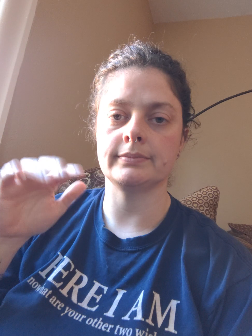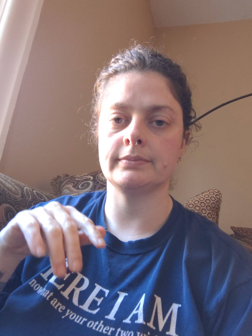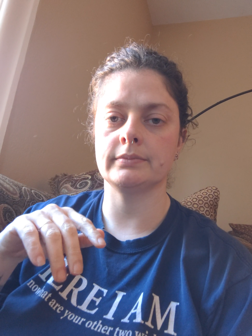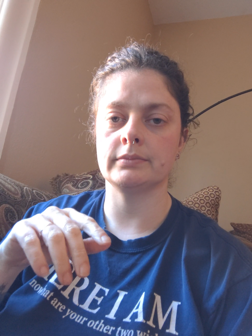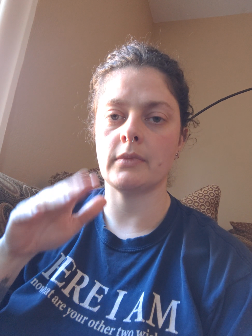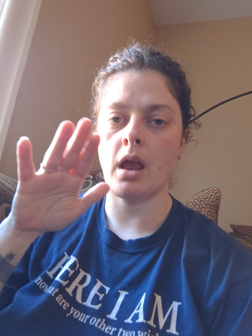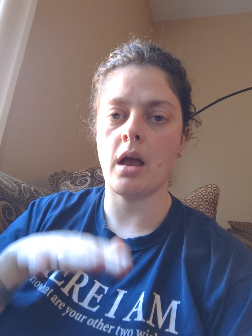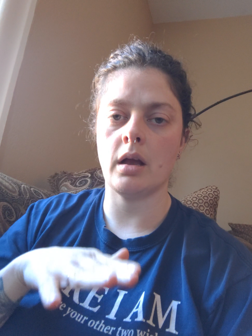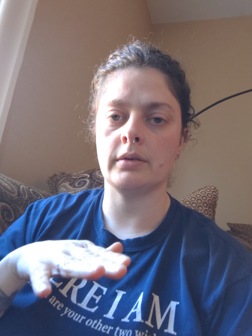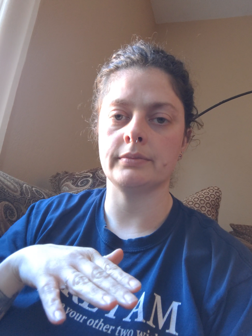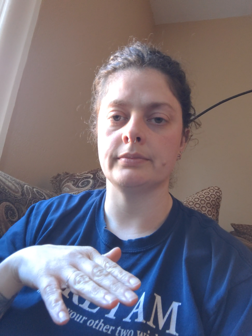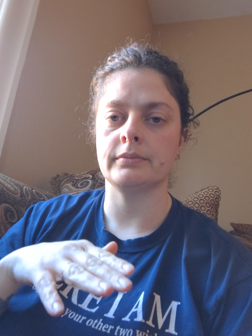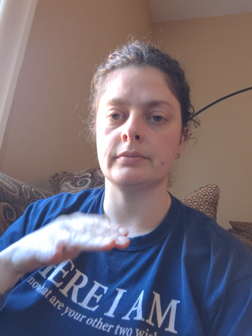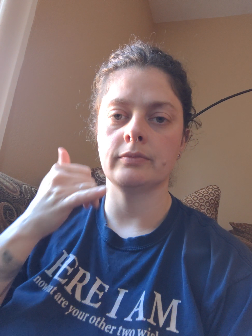on